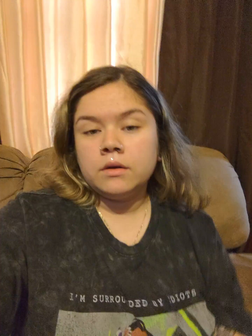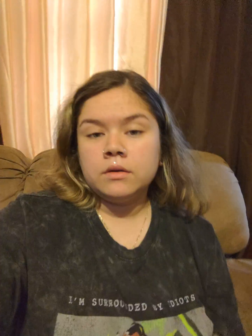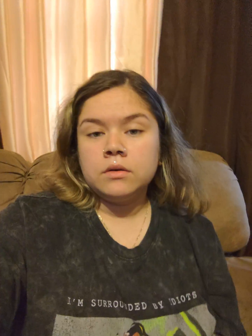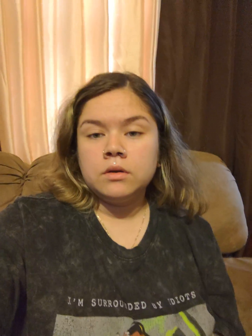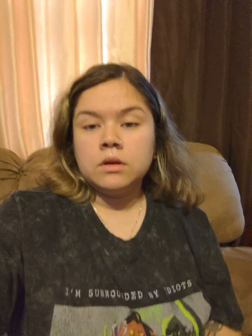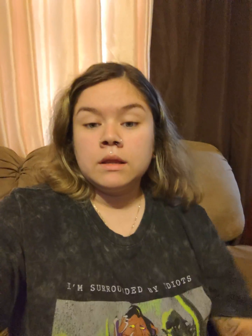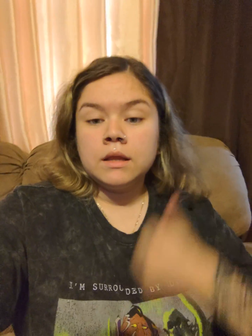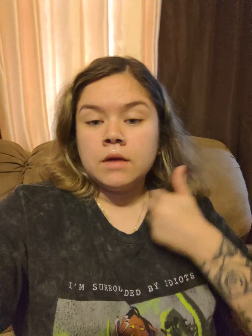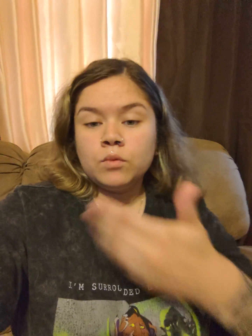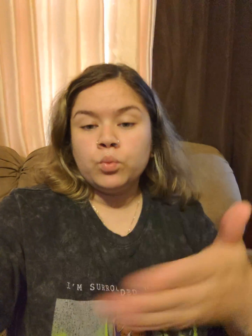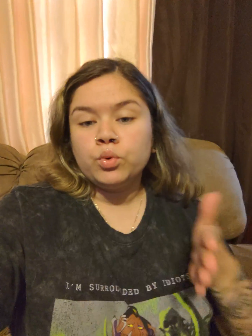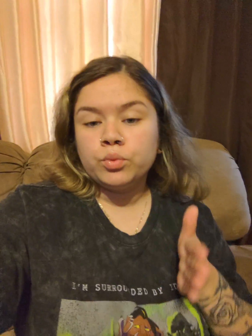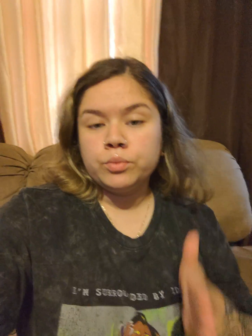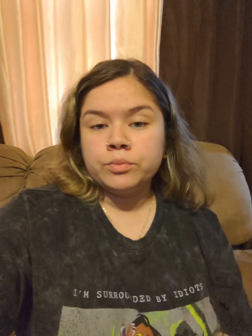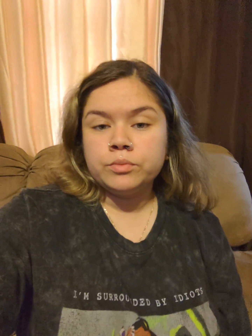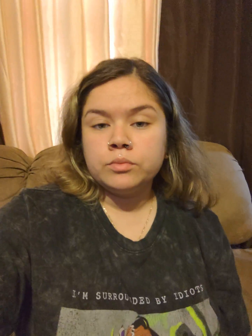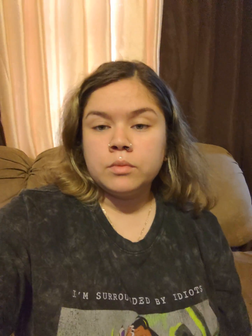living room